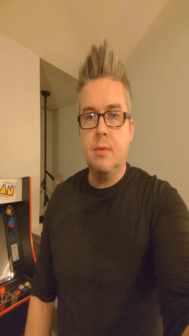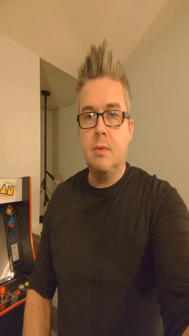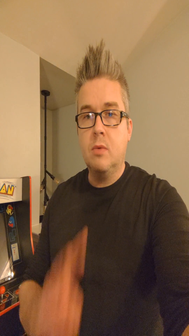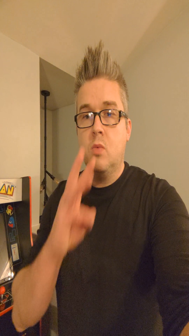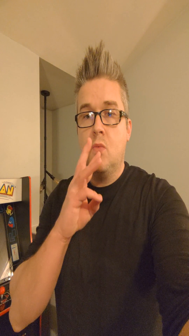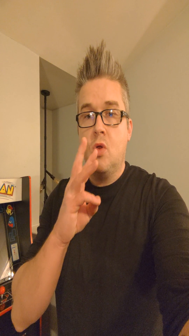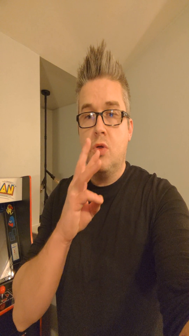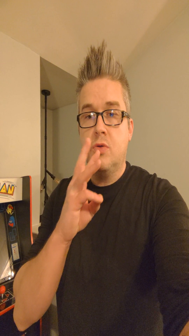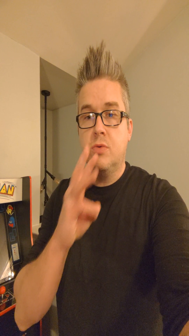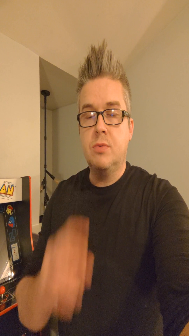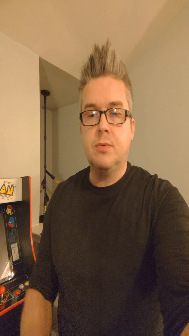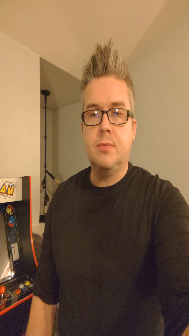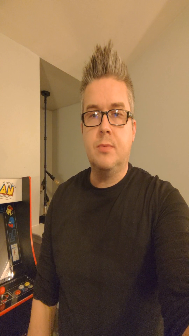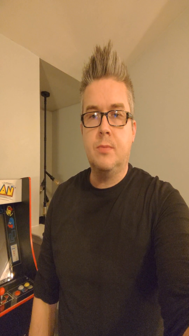water